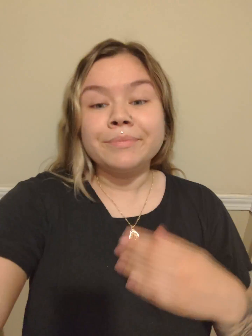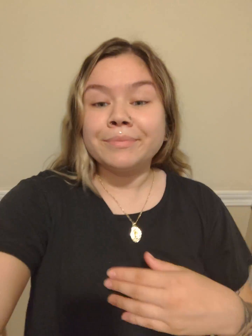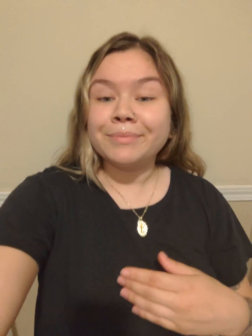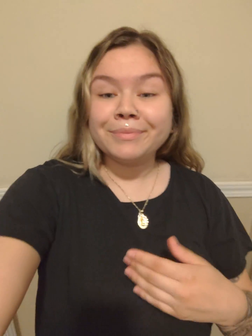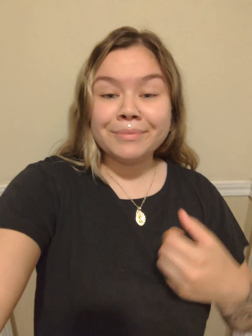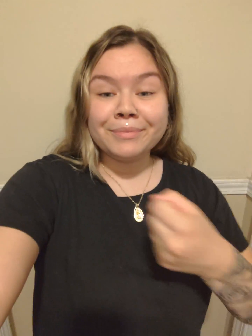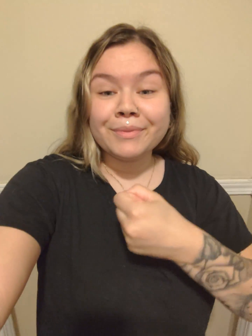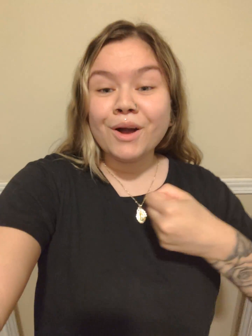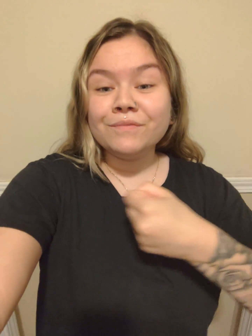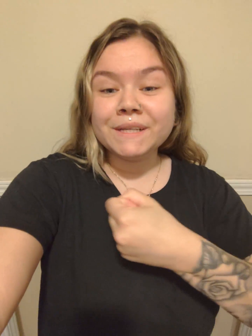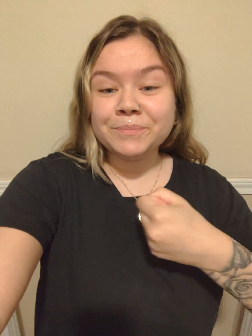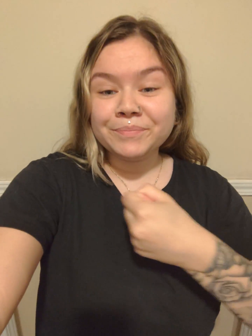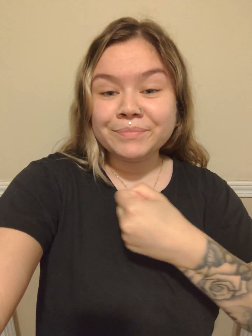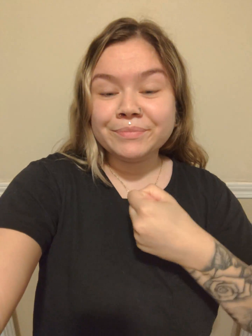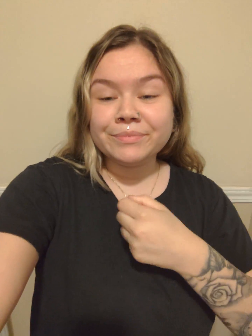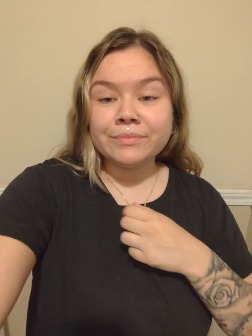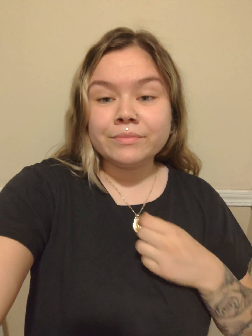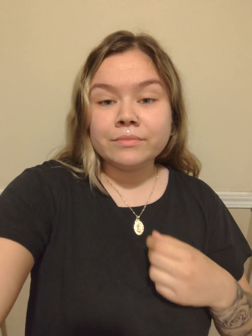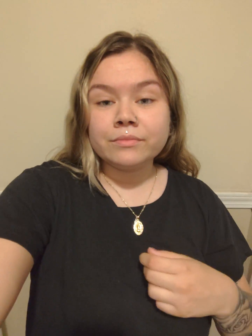coffee